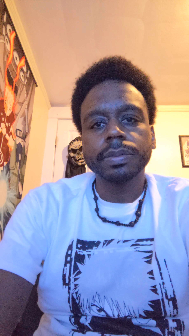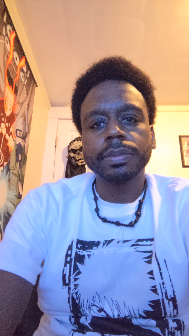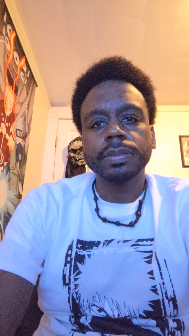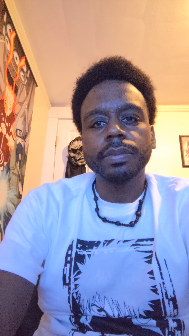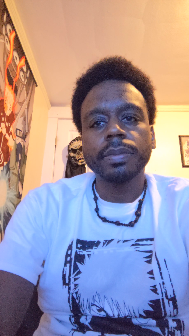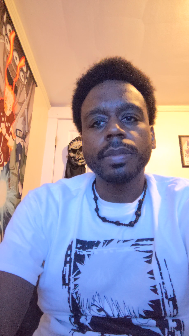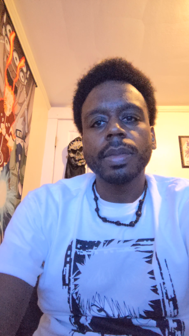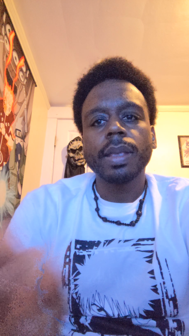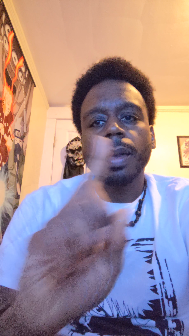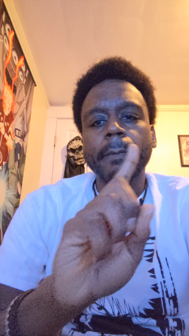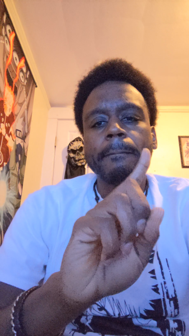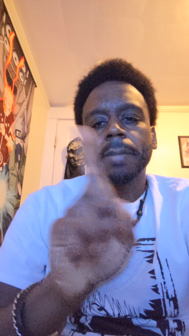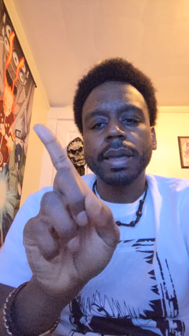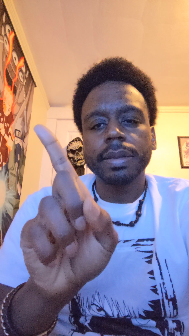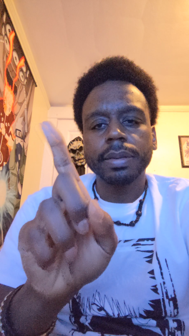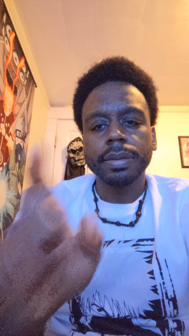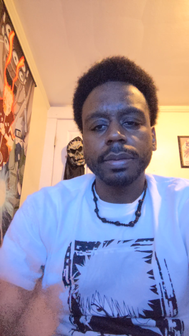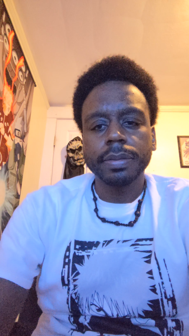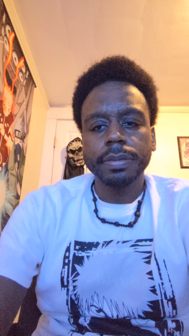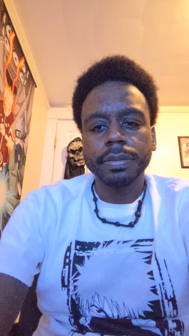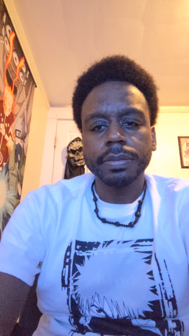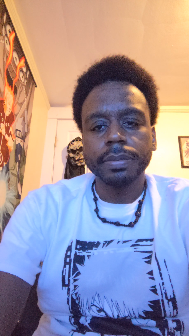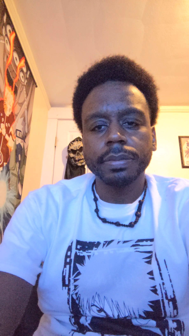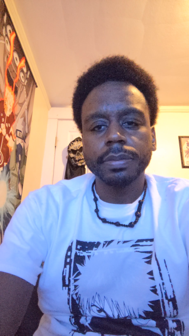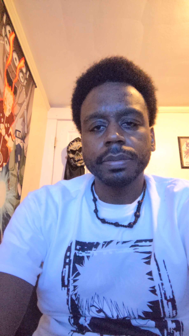but